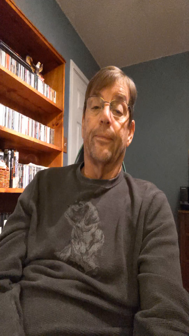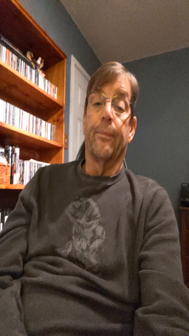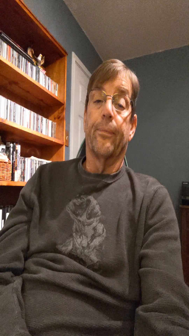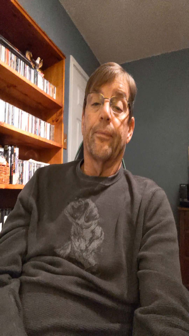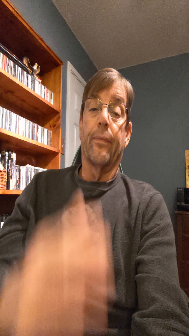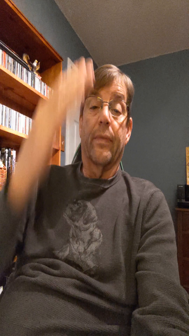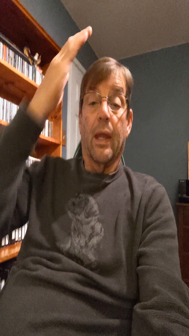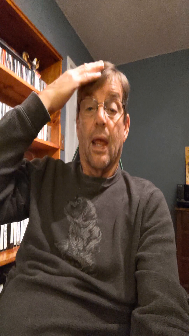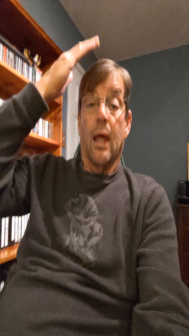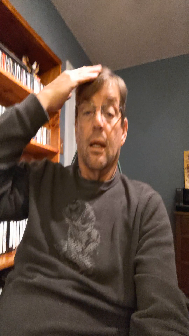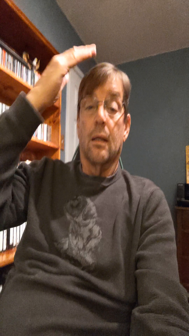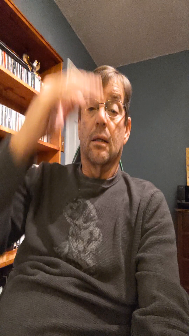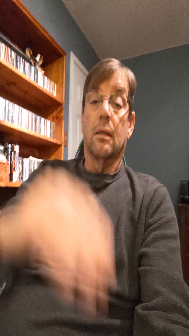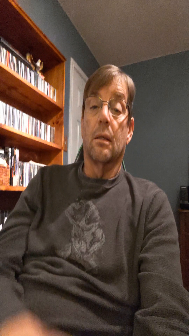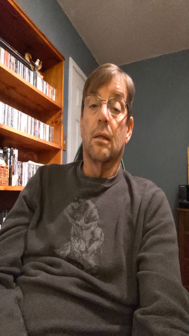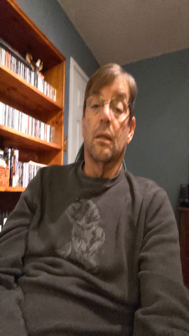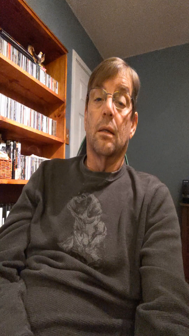hat